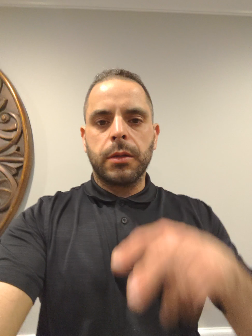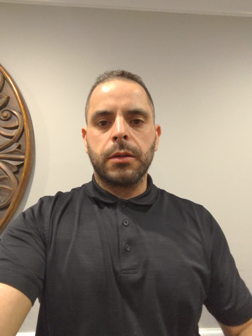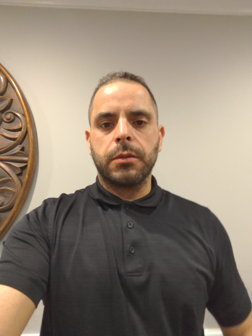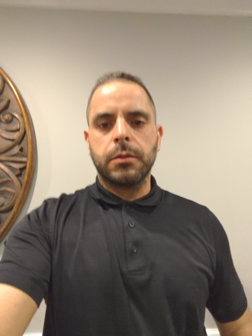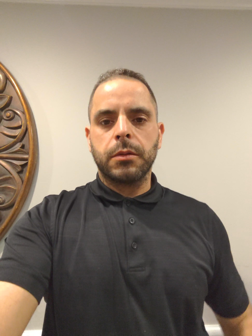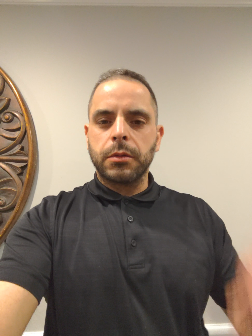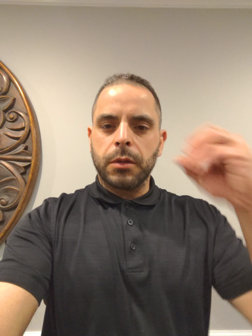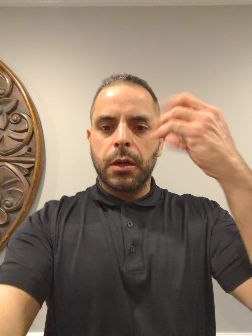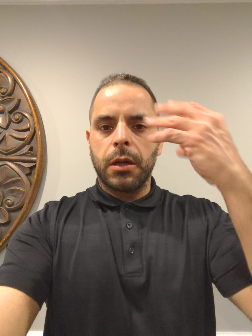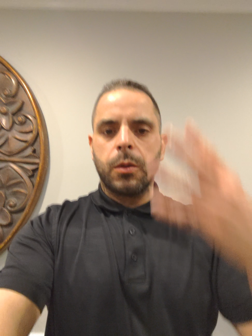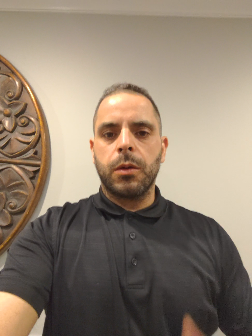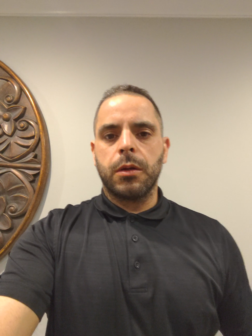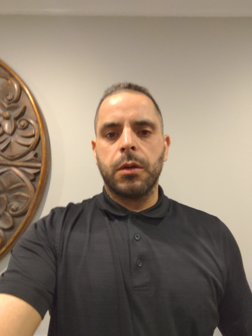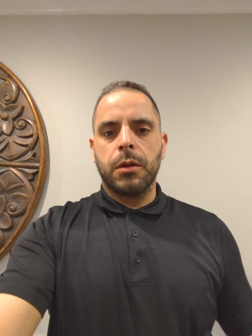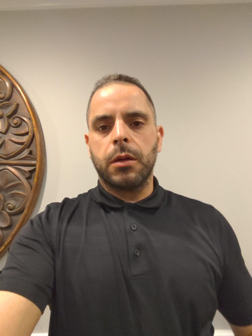shower